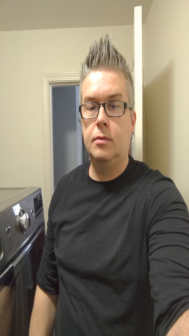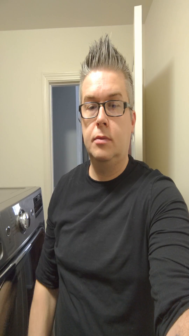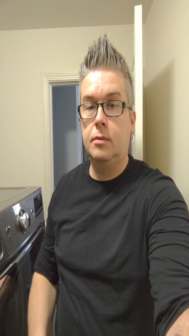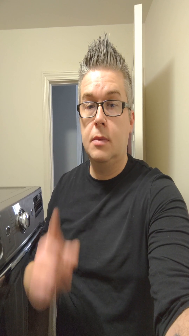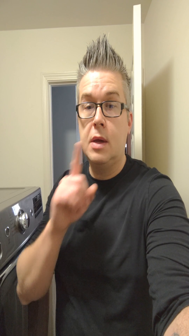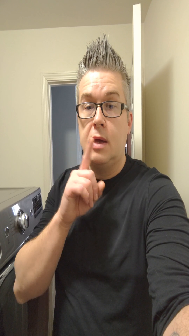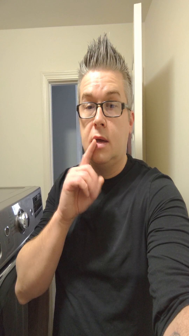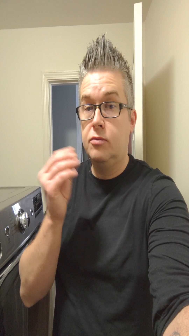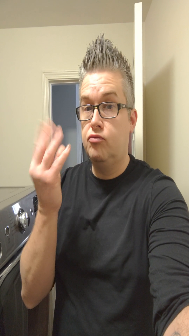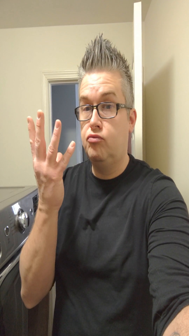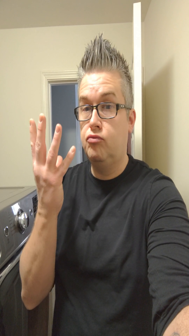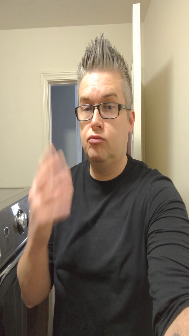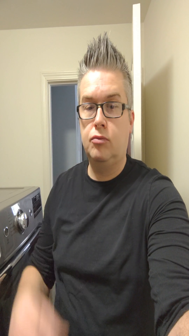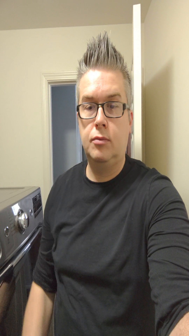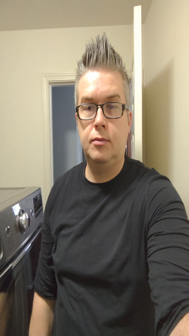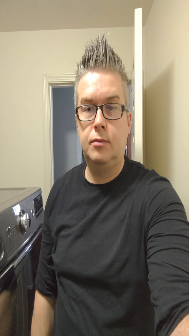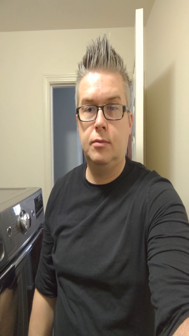lamp